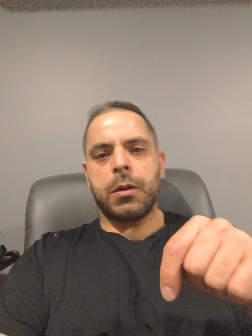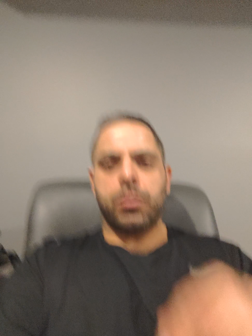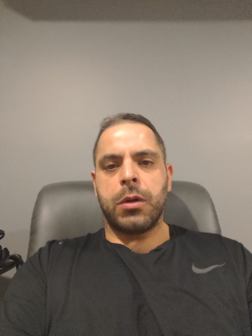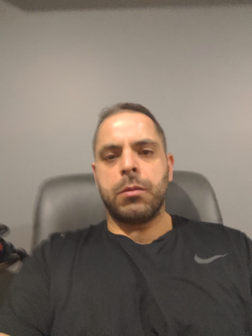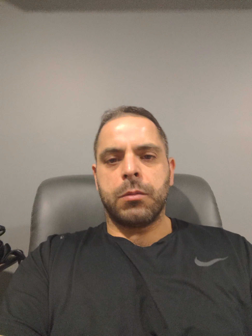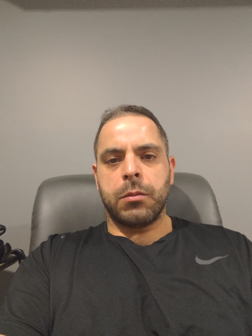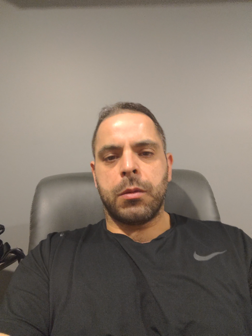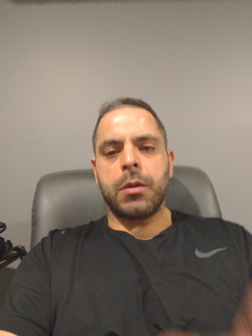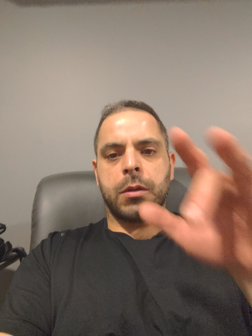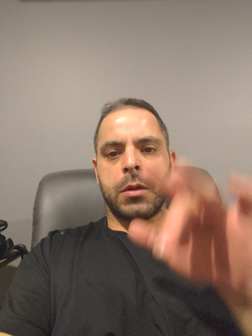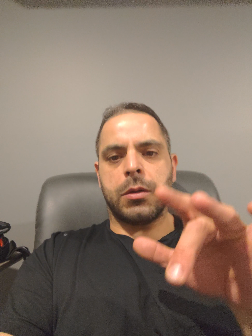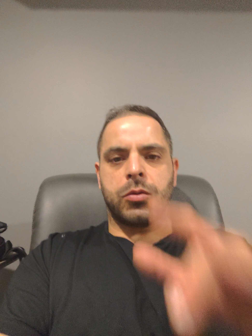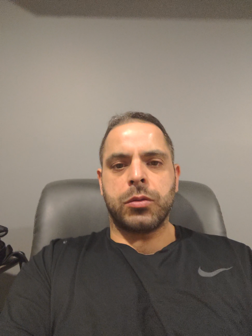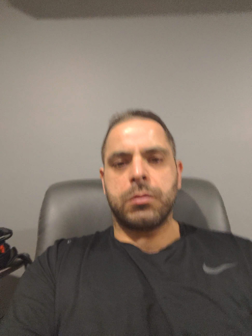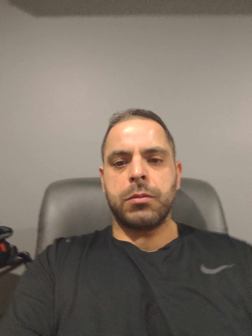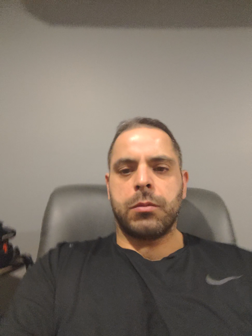touch